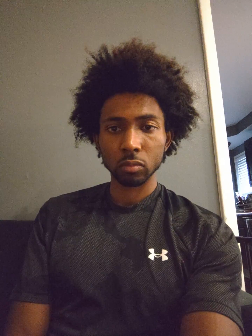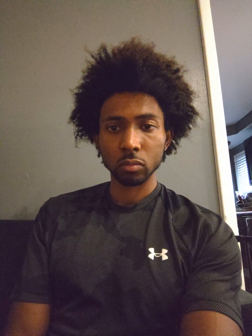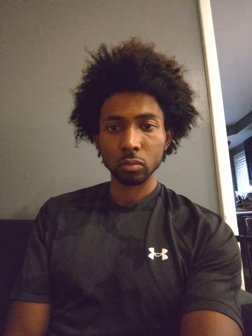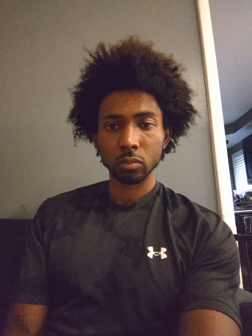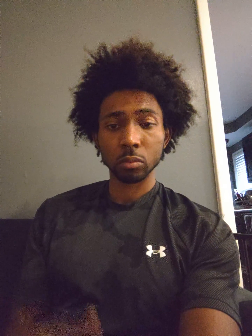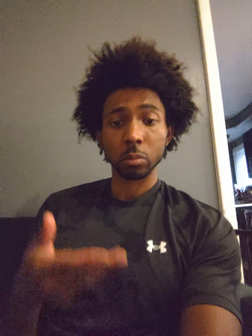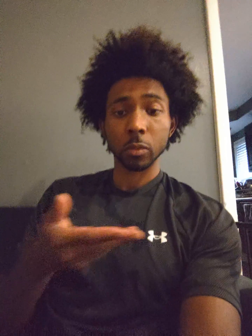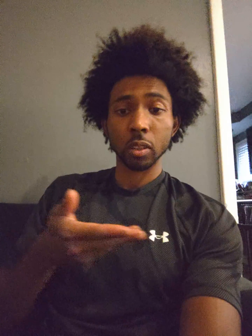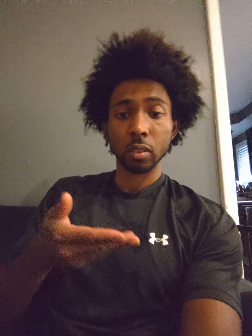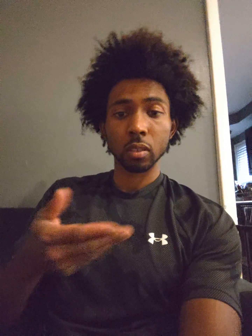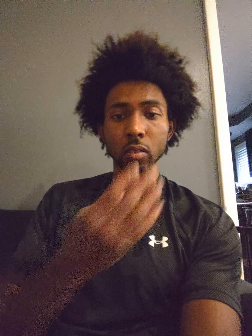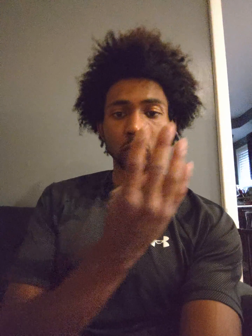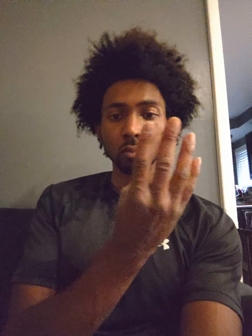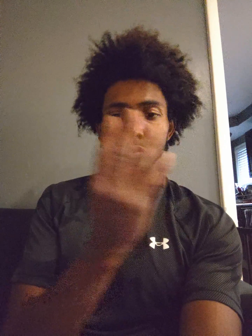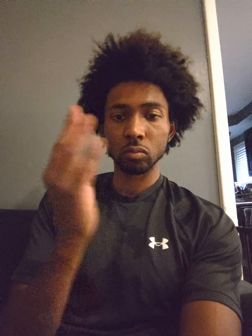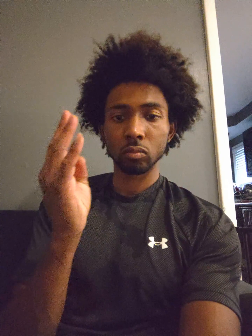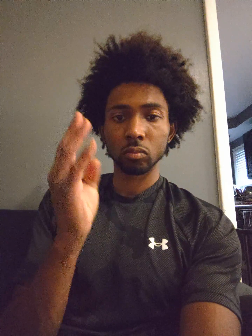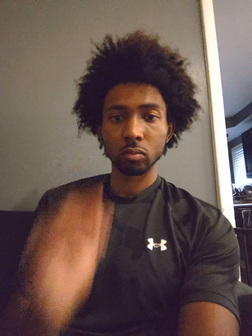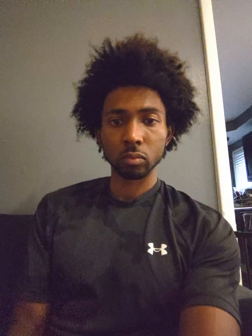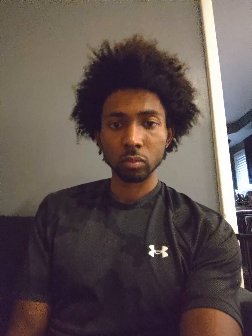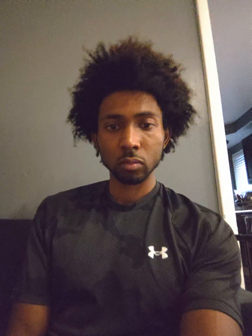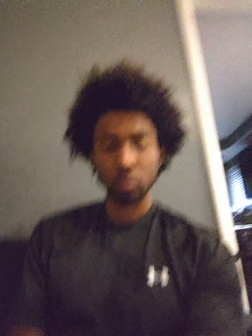crib